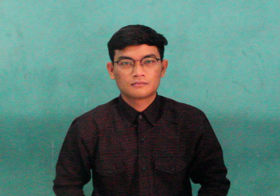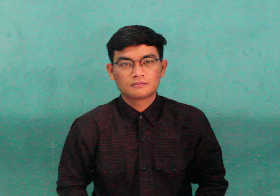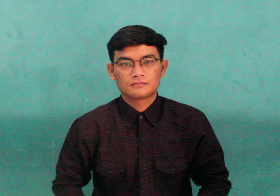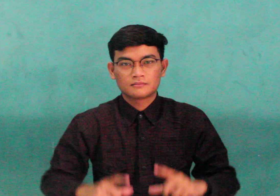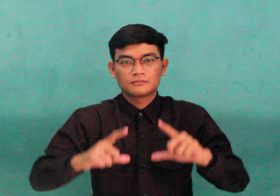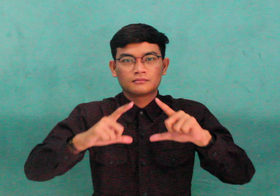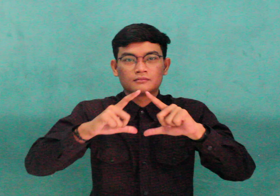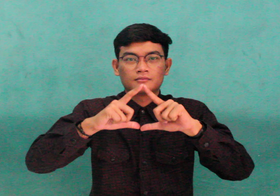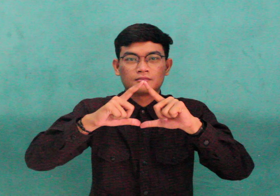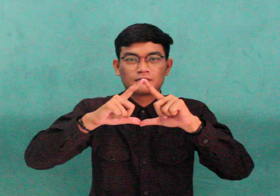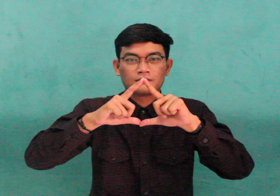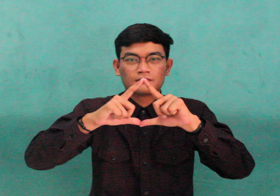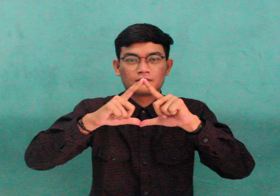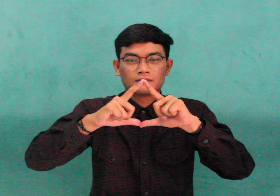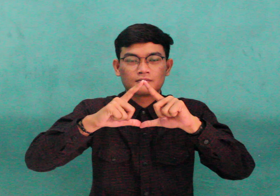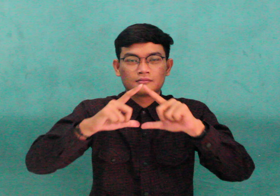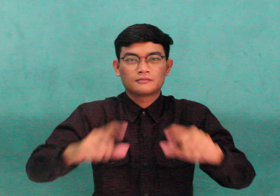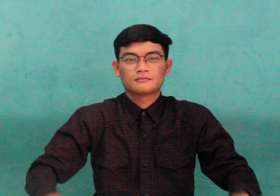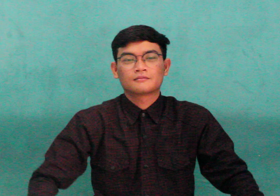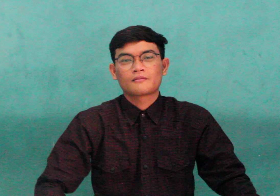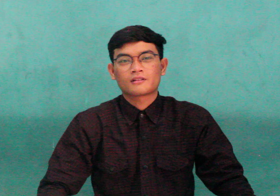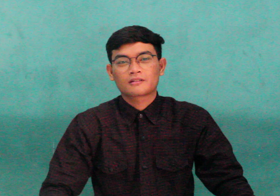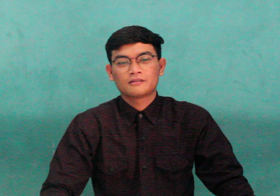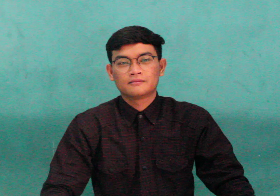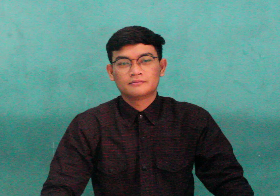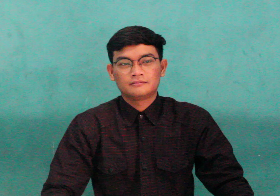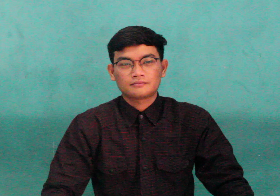A